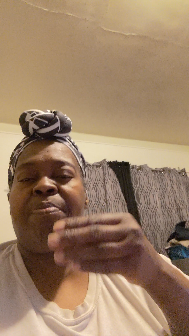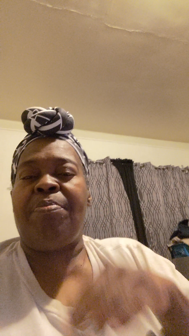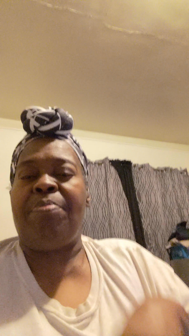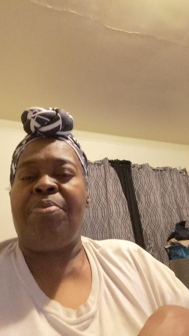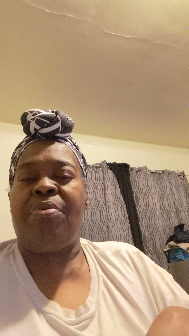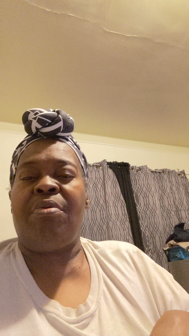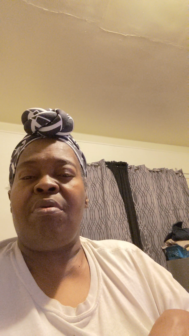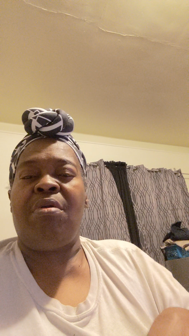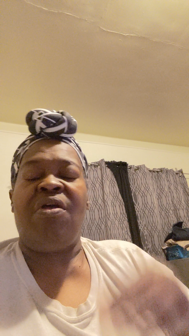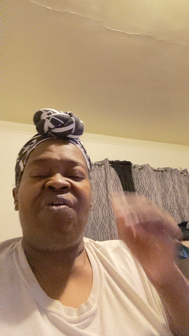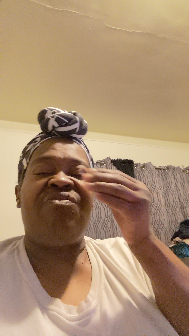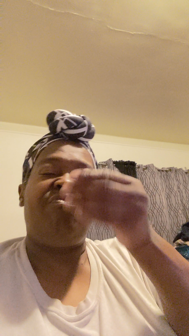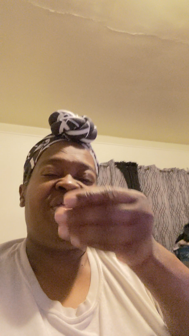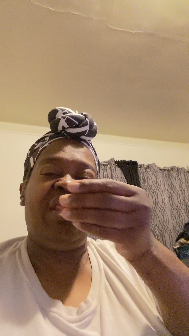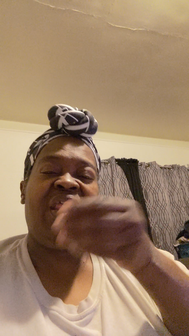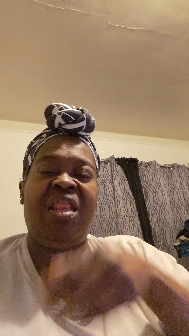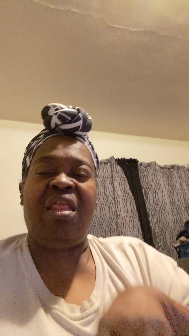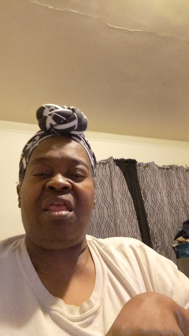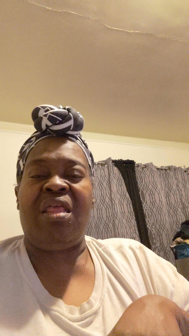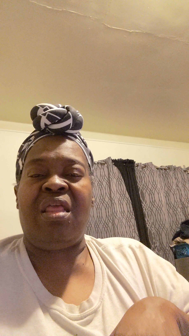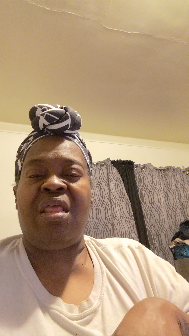feed